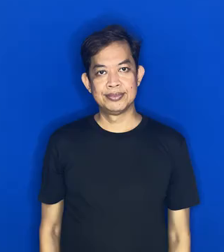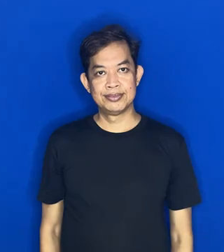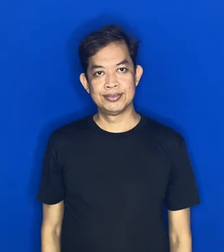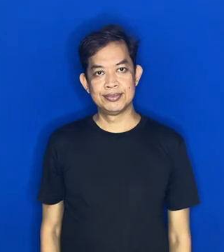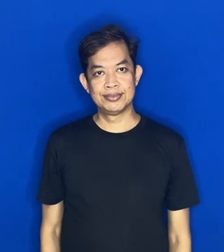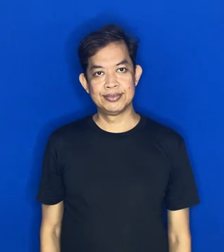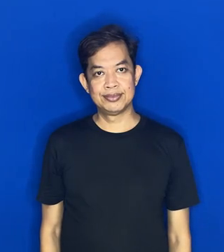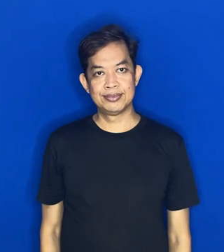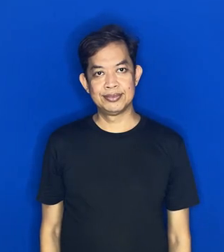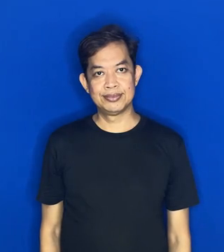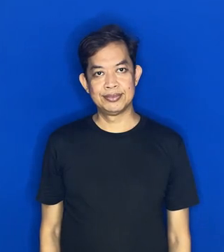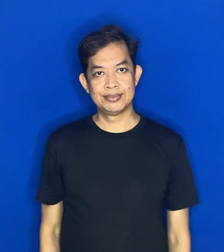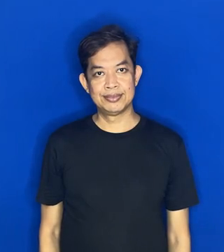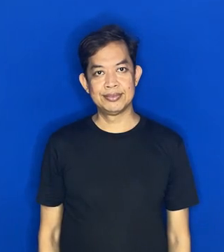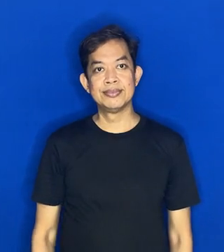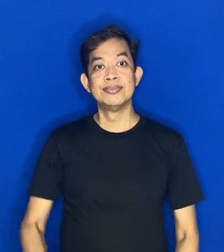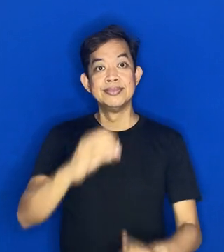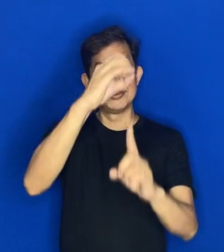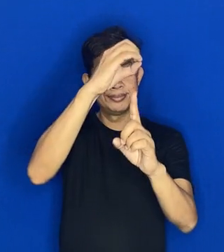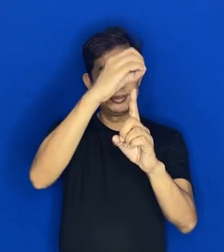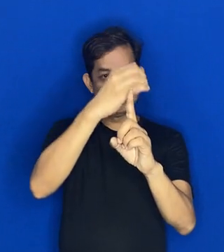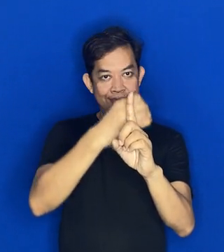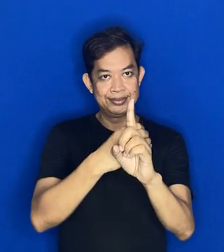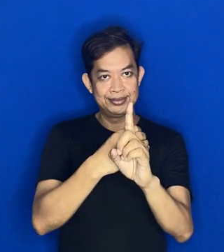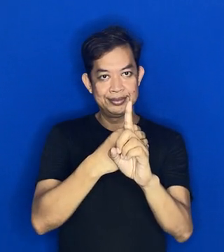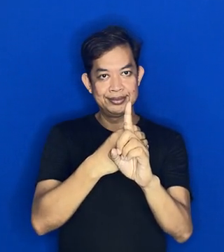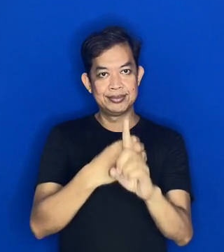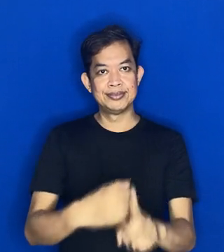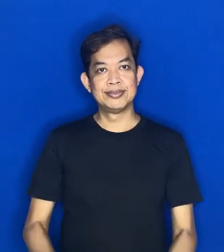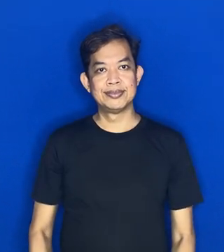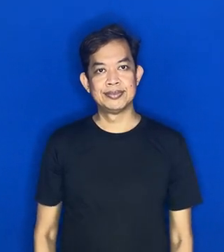october